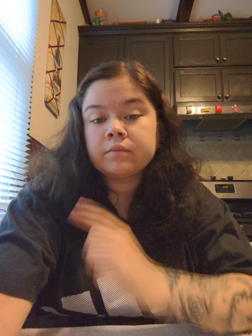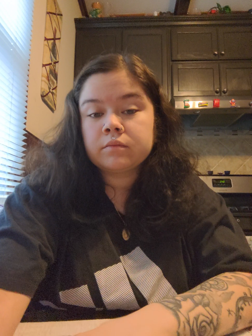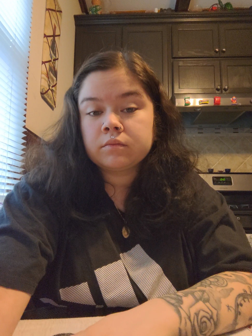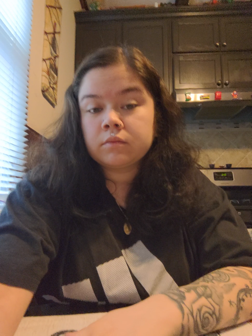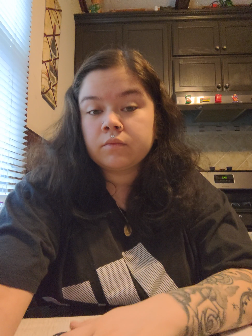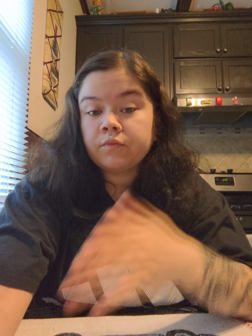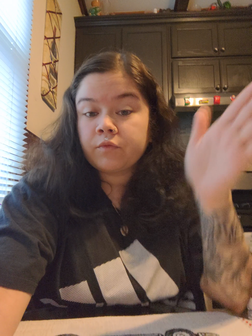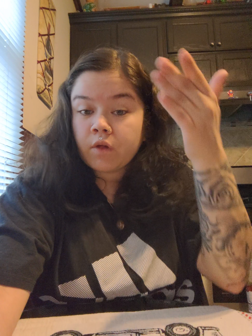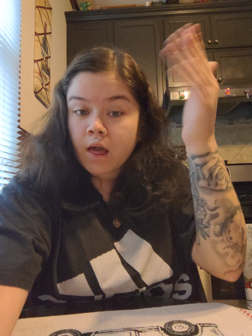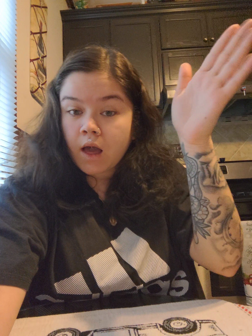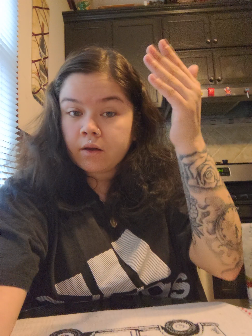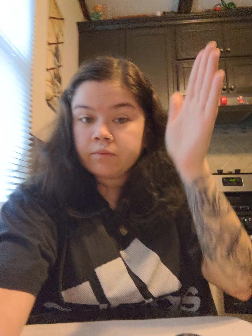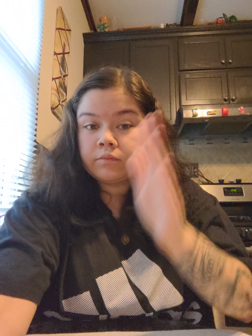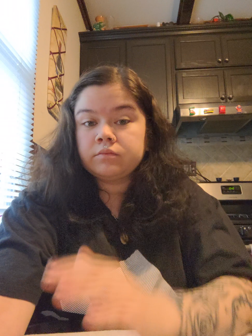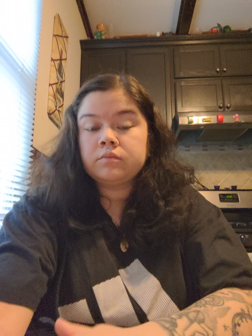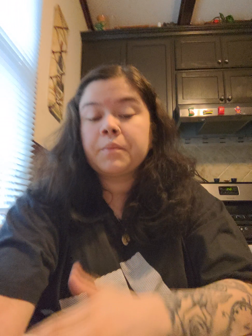flag